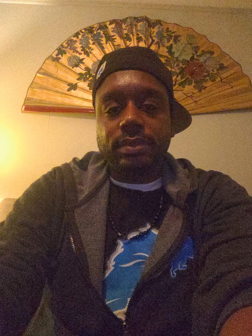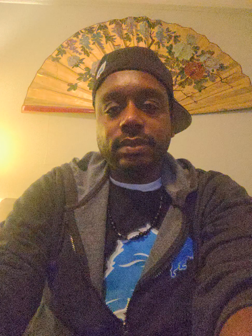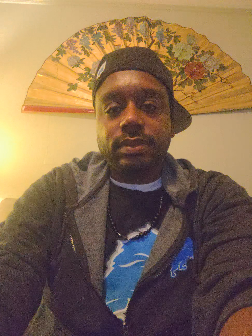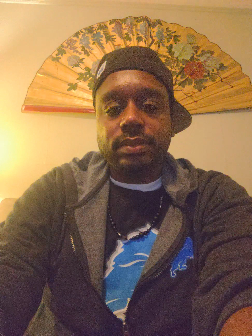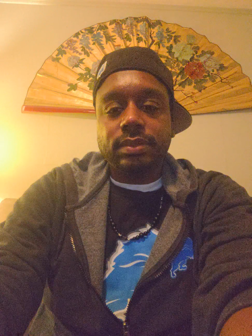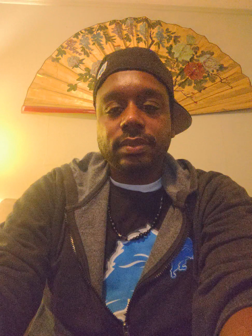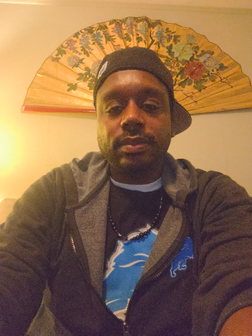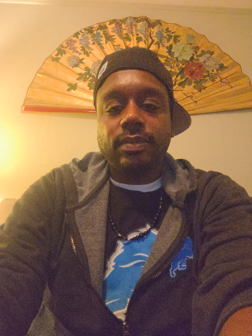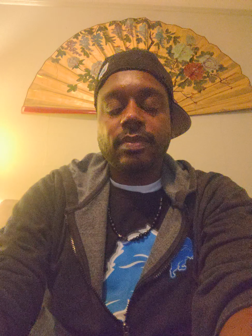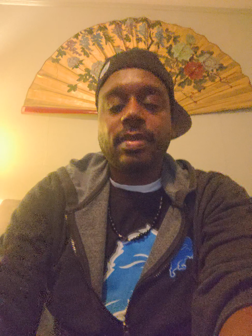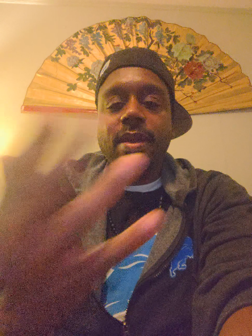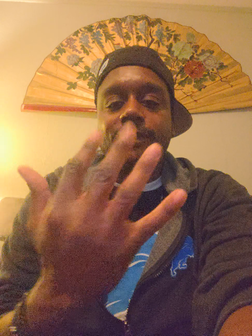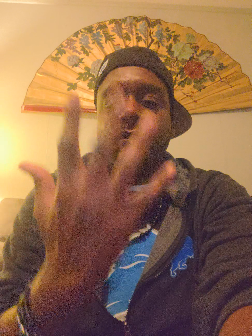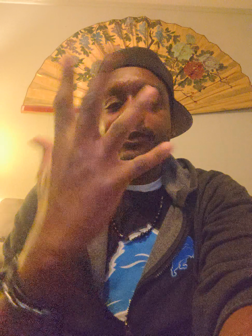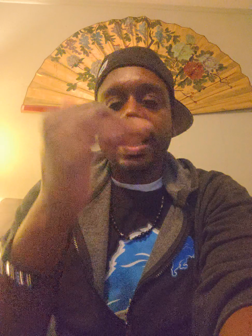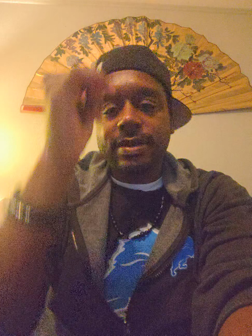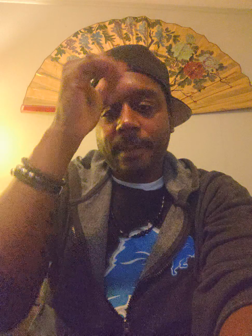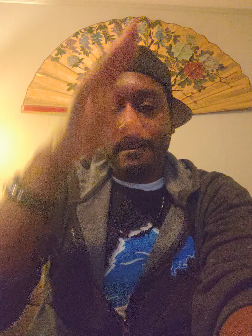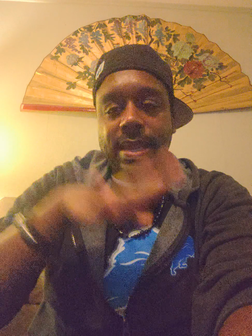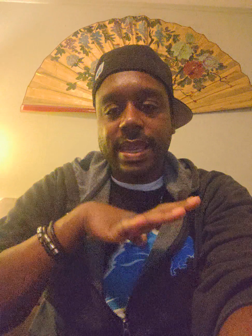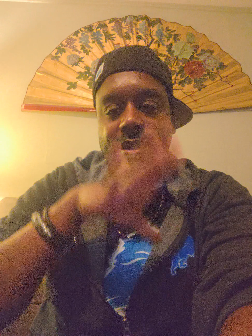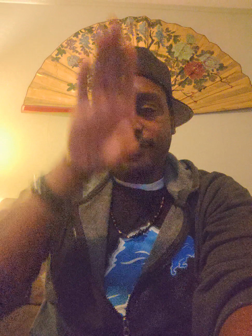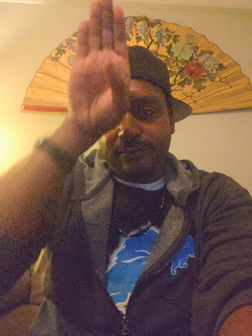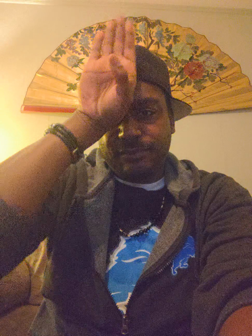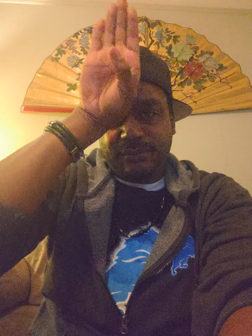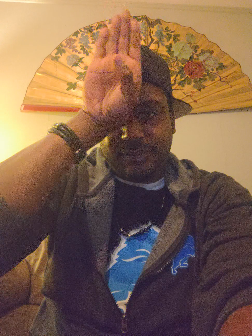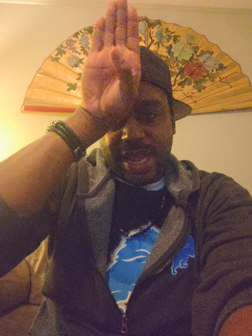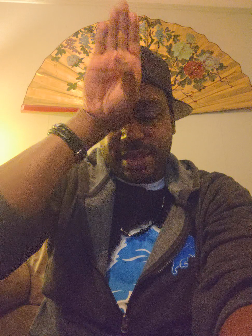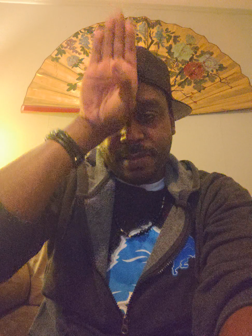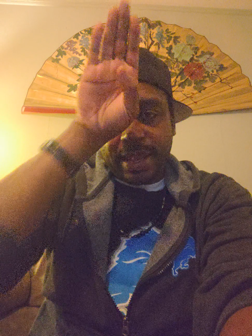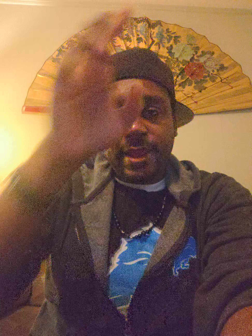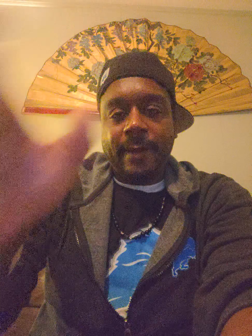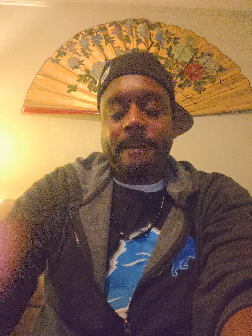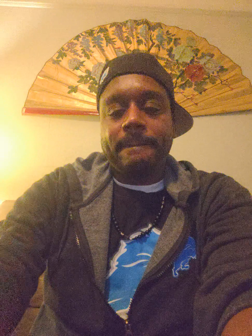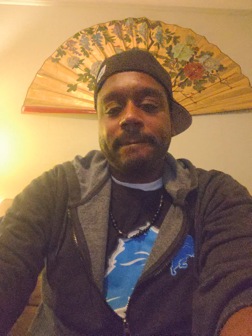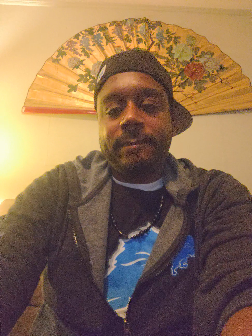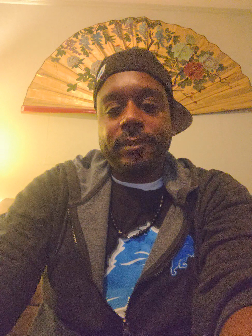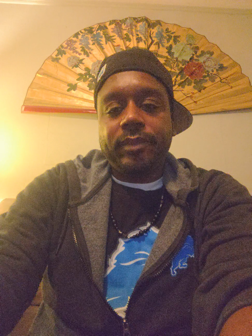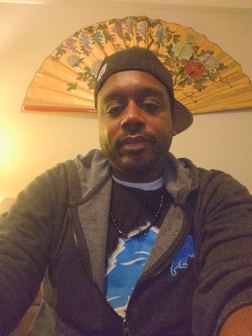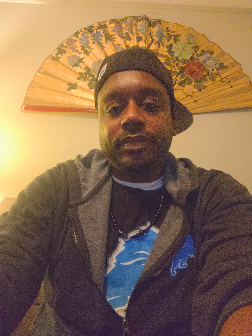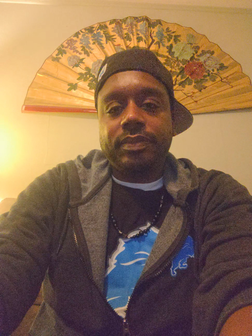fireman